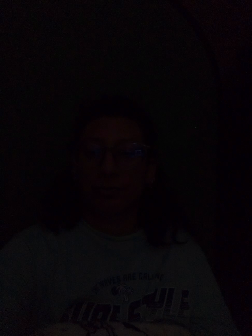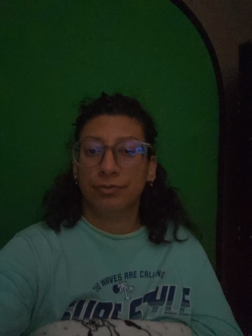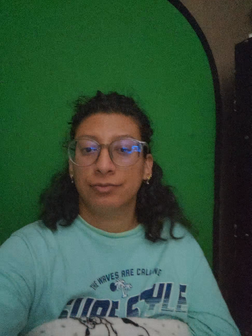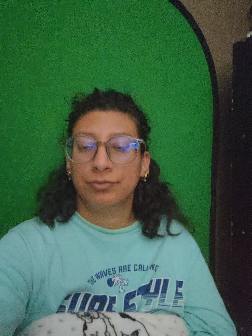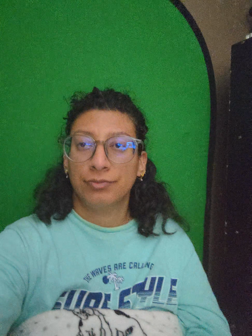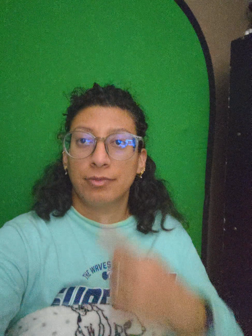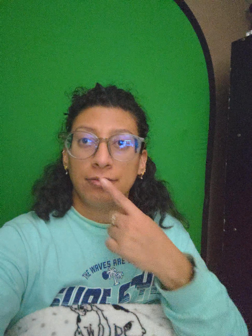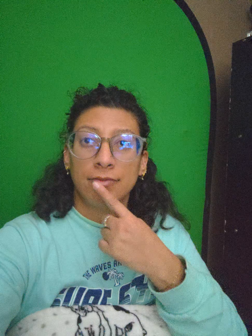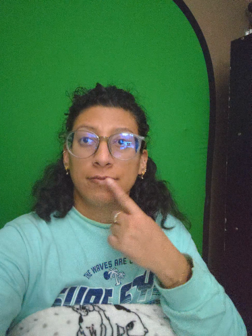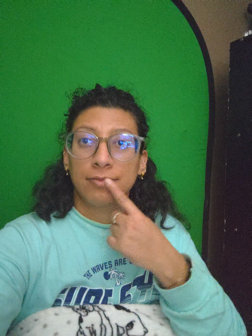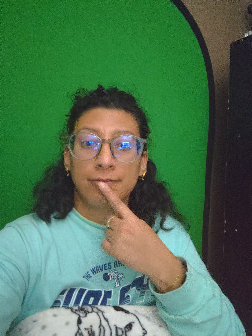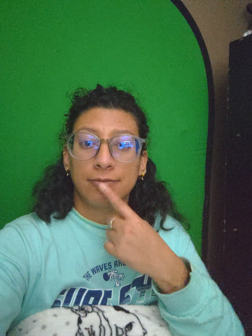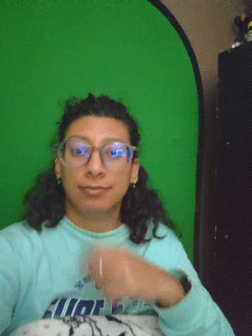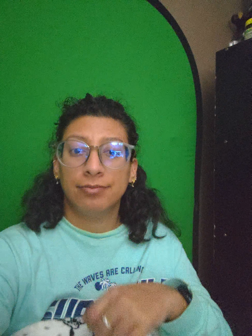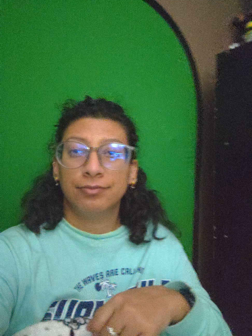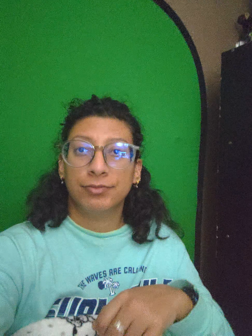lips